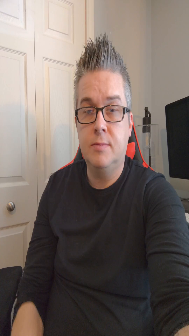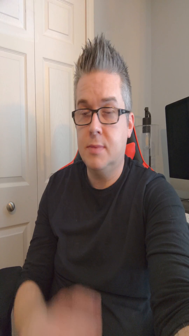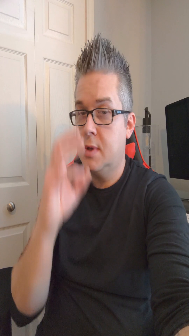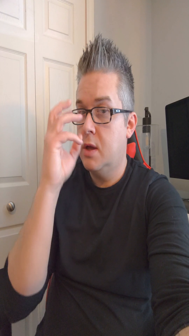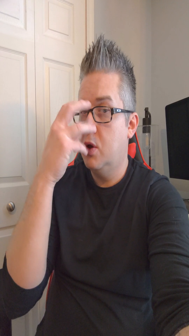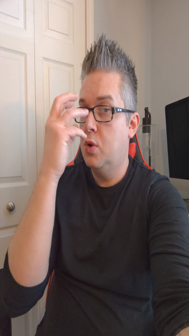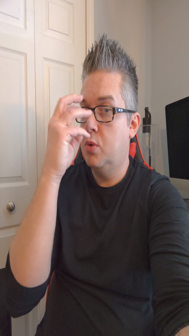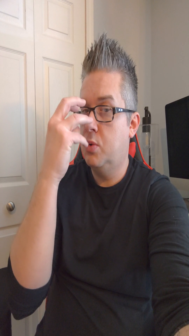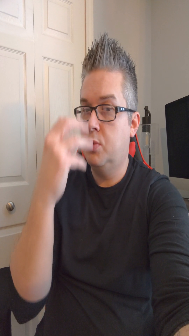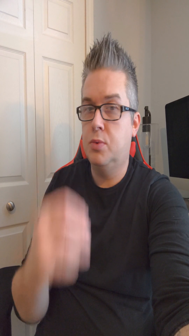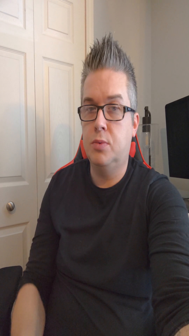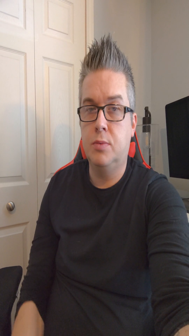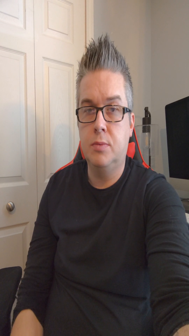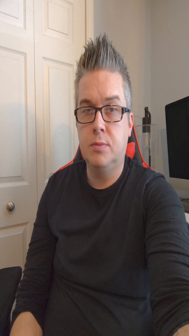clown